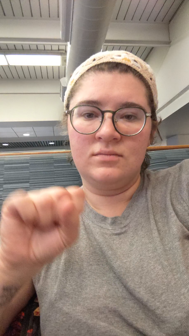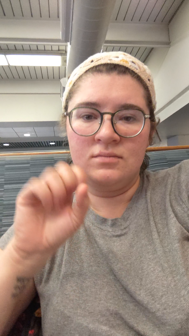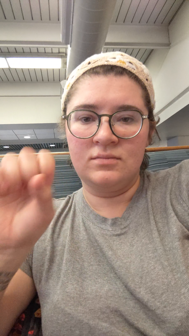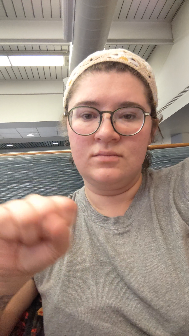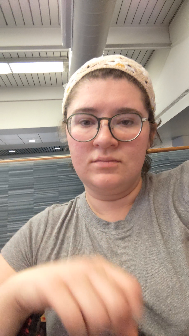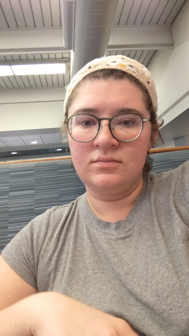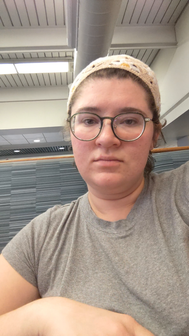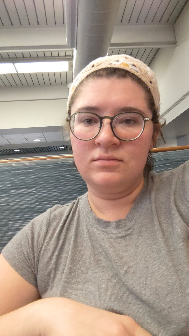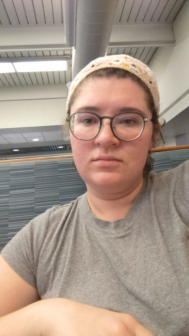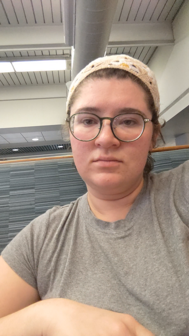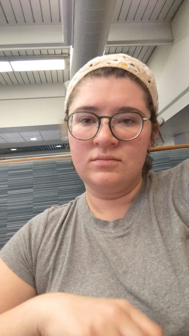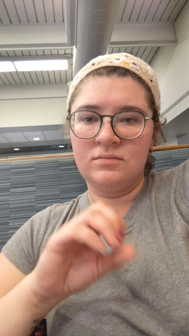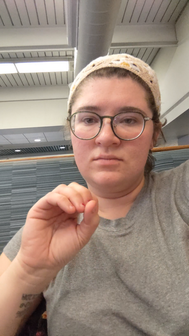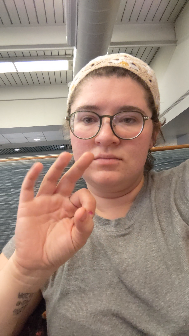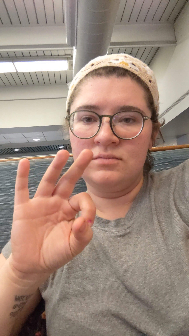of